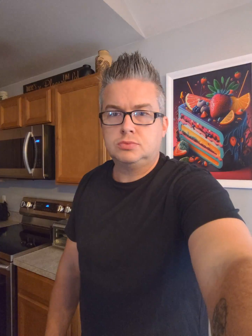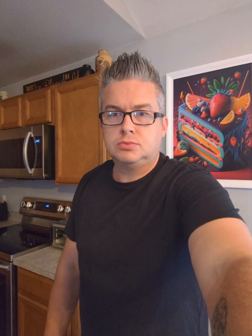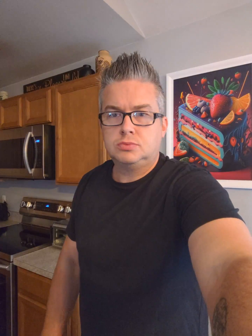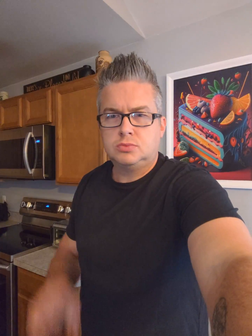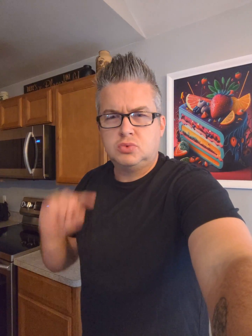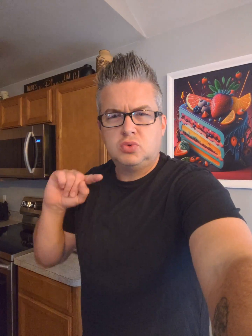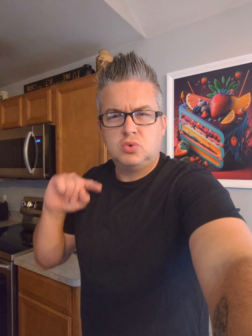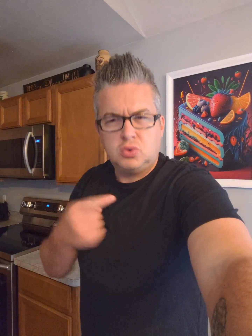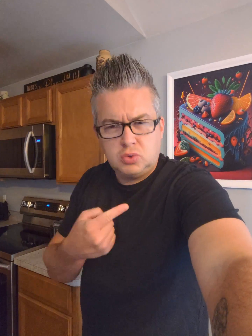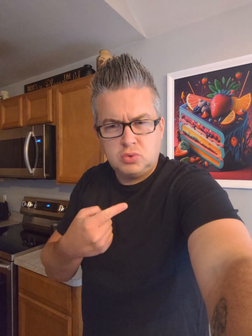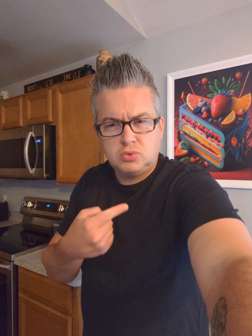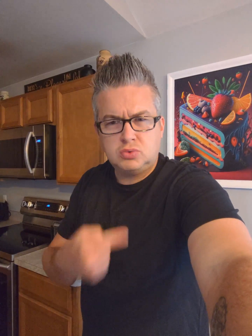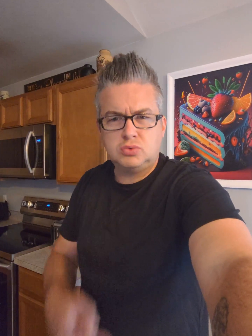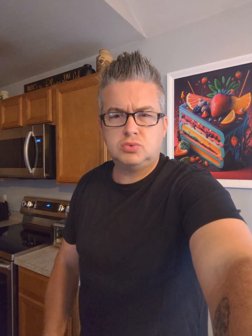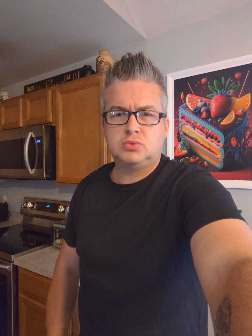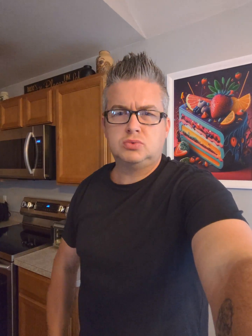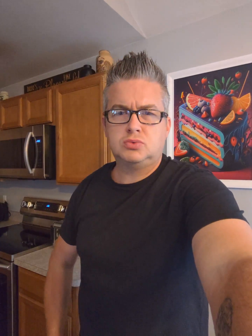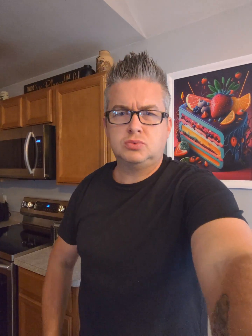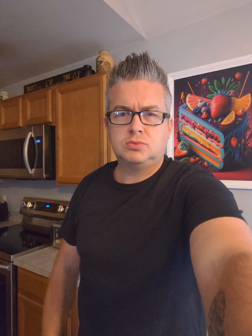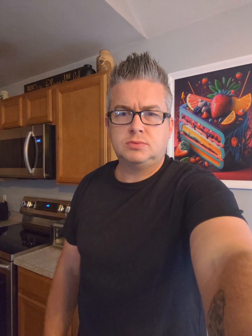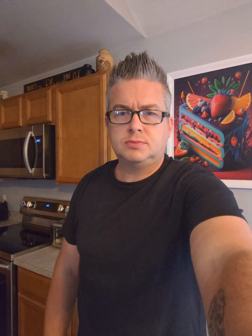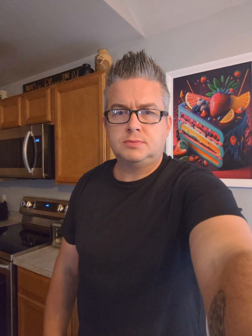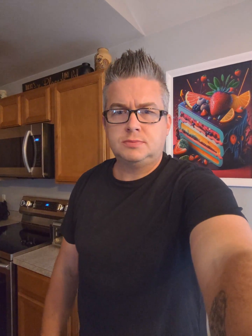hurt